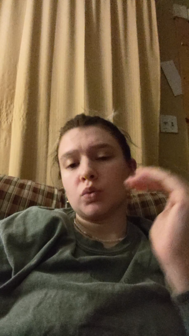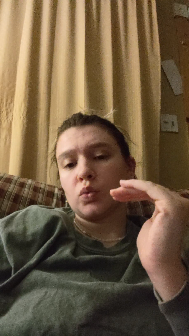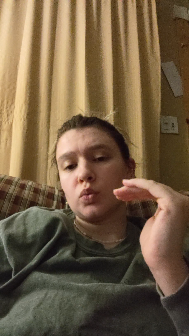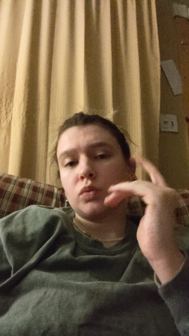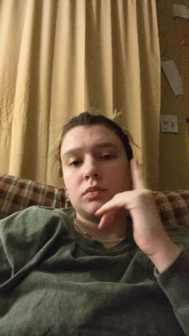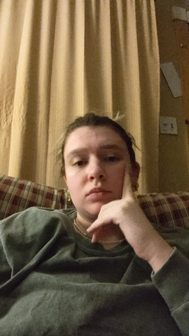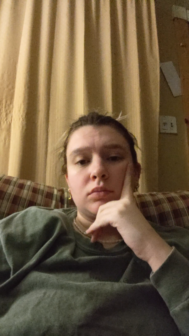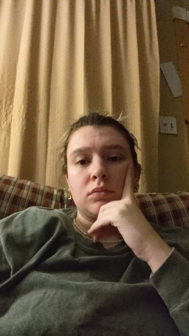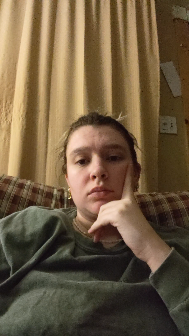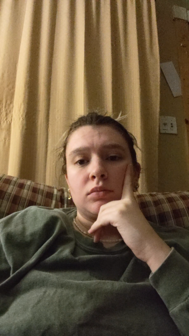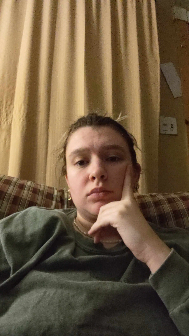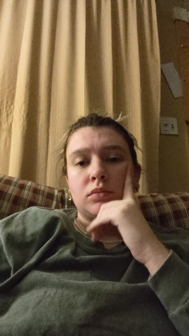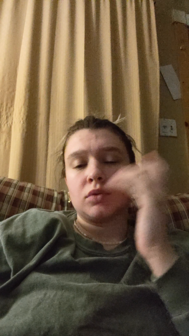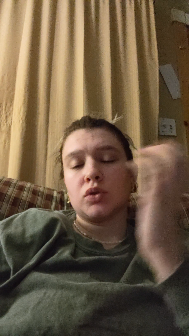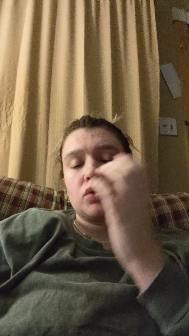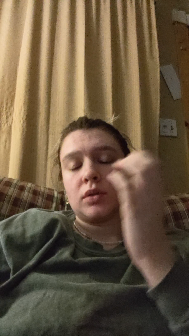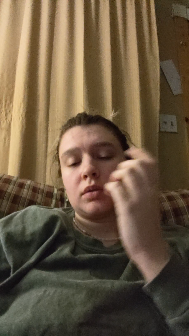shake